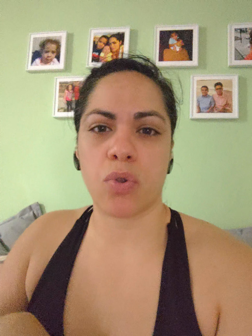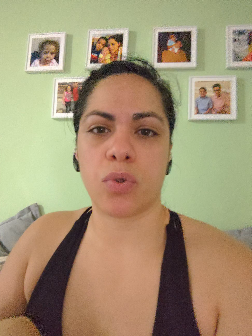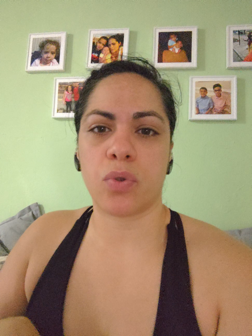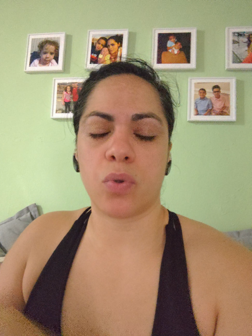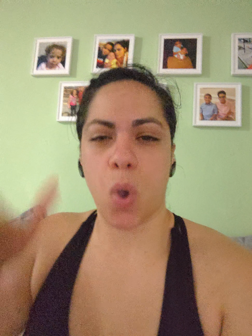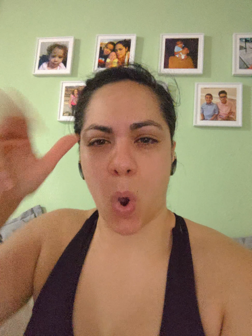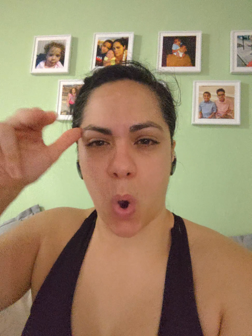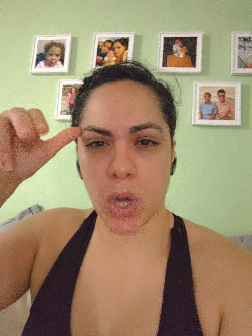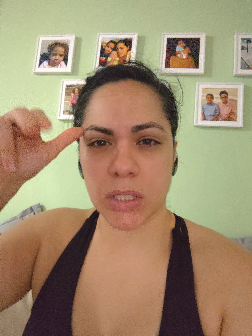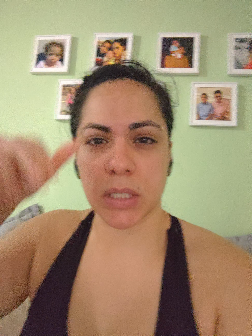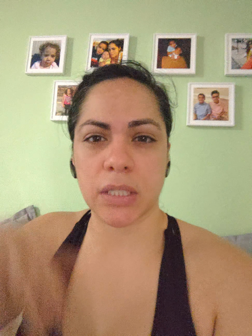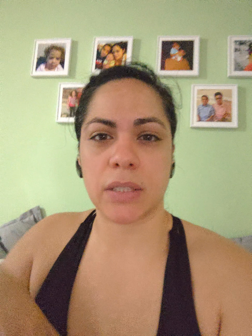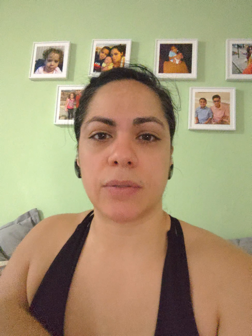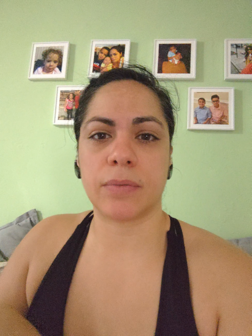horse